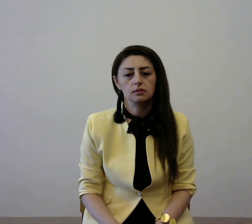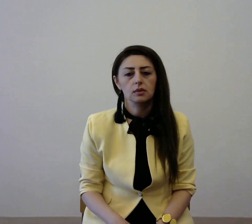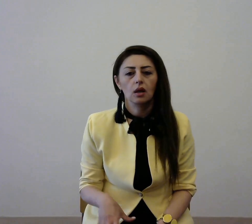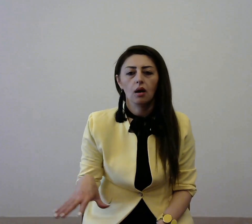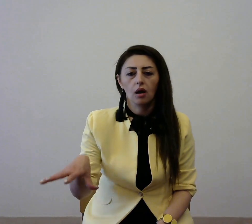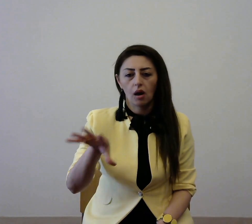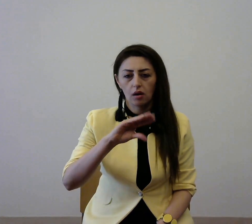hamı